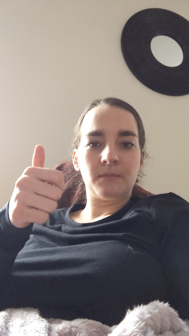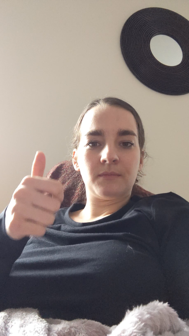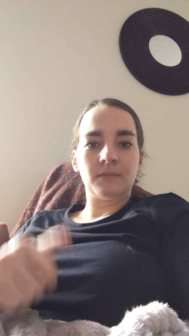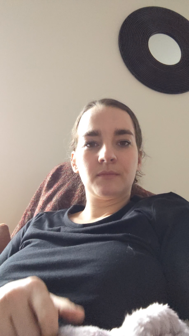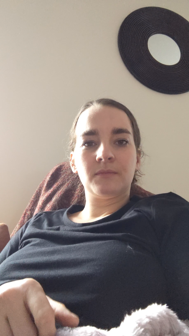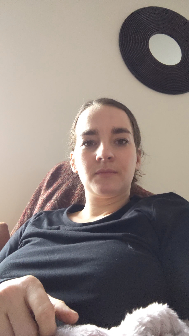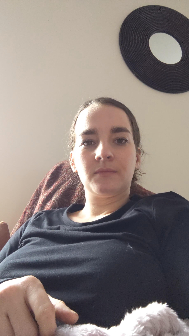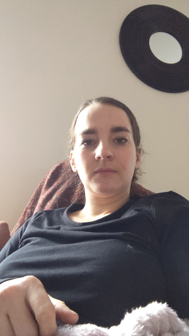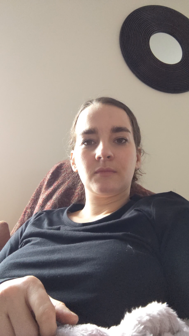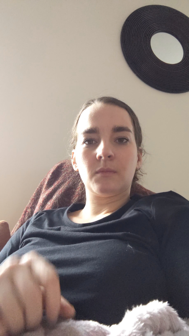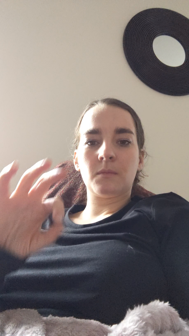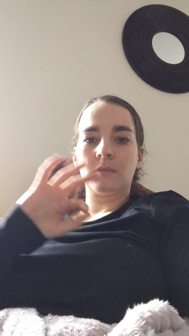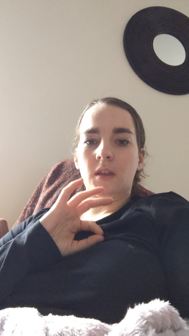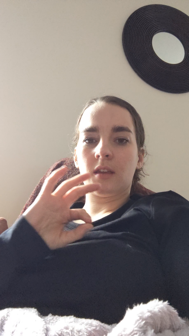button